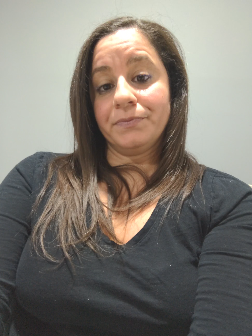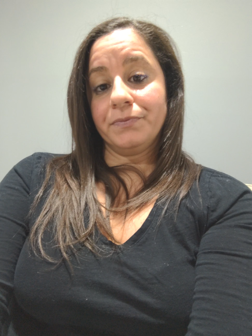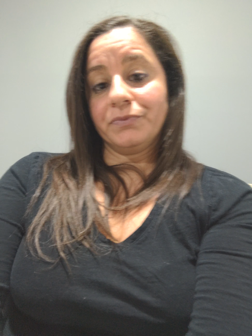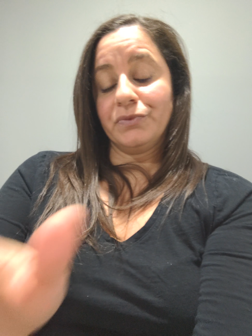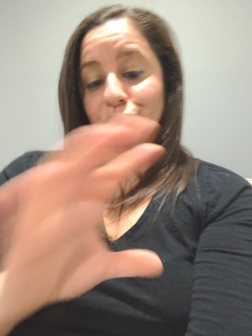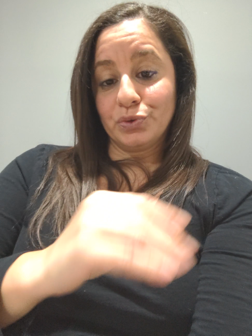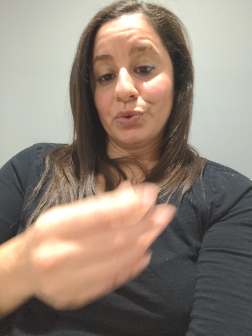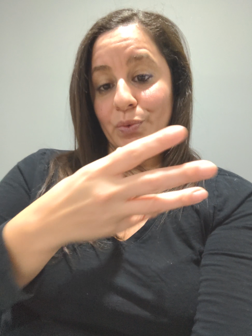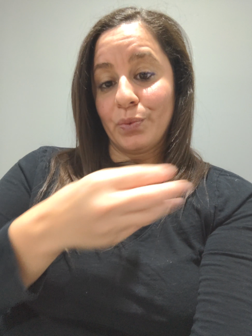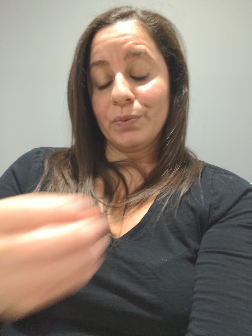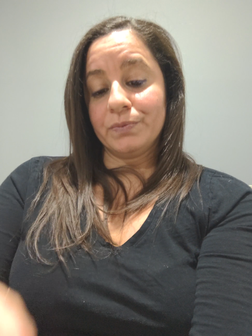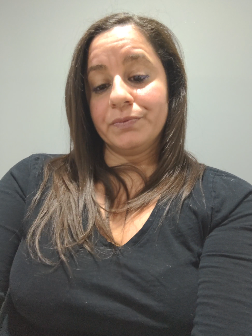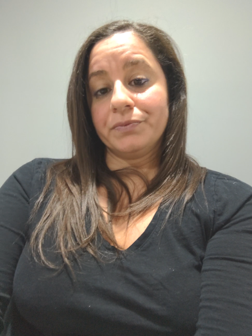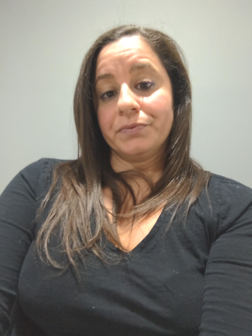story